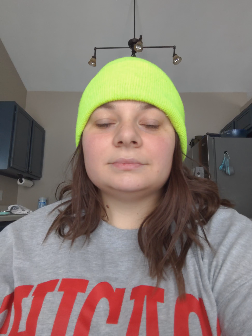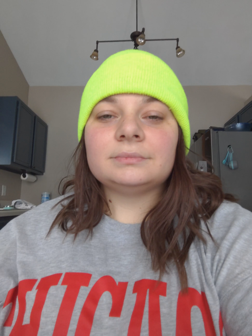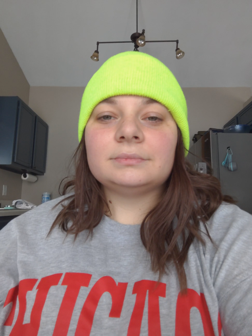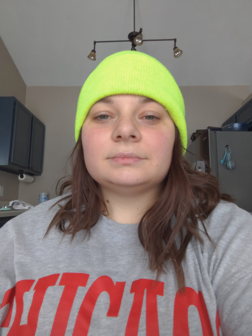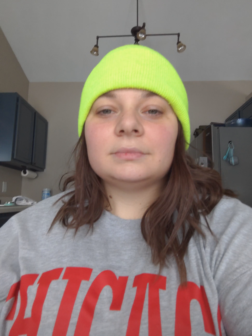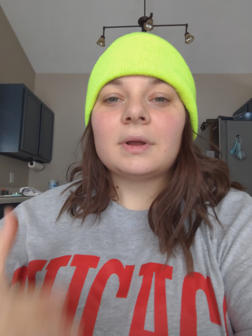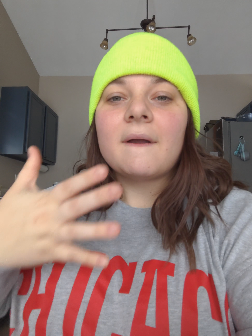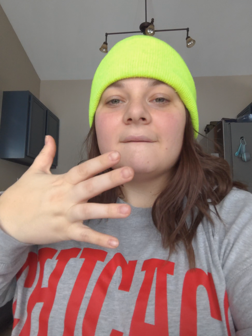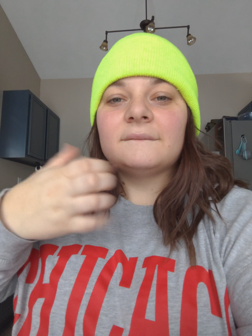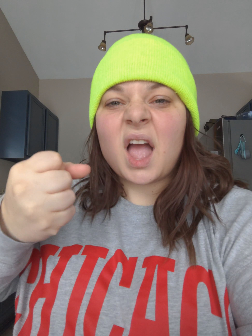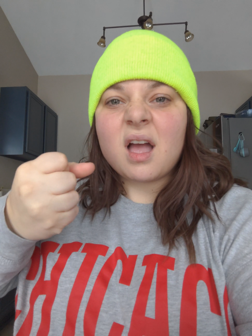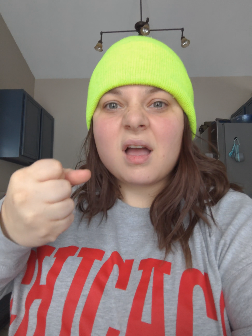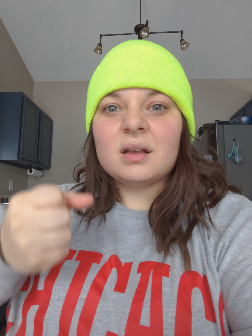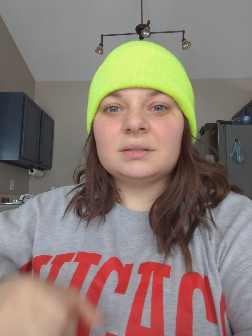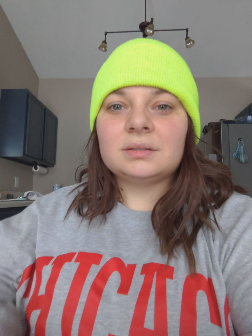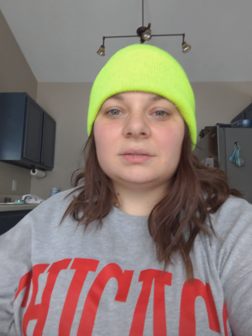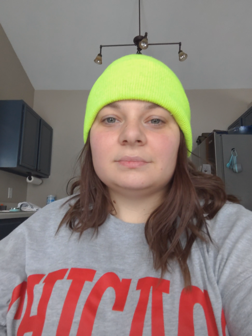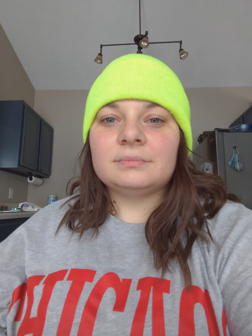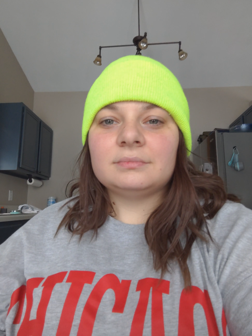fast